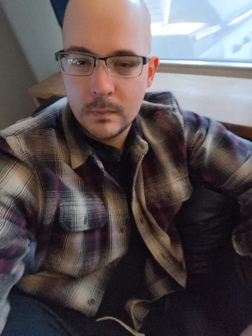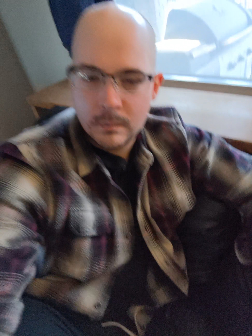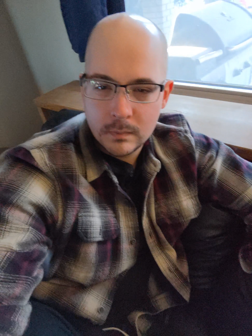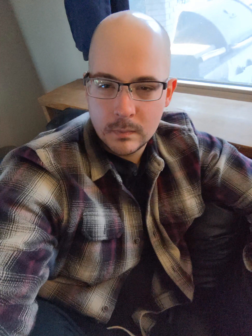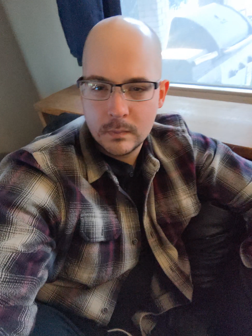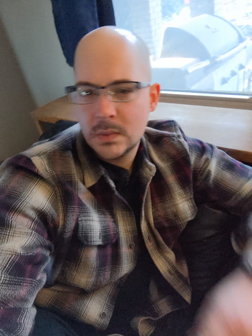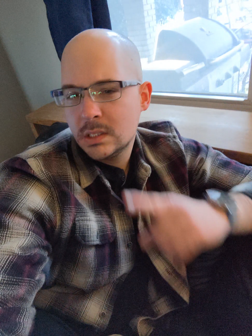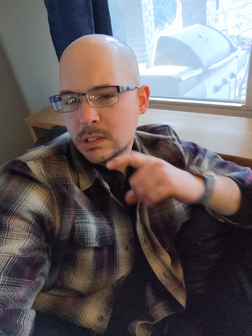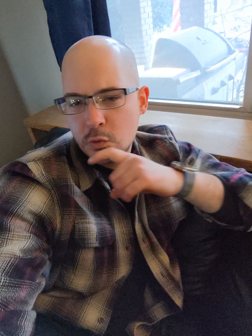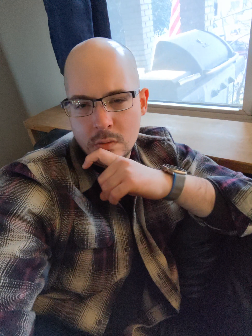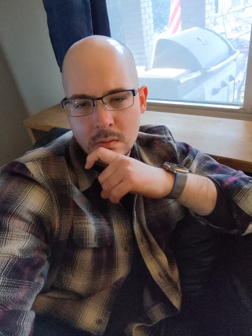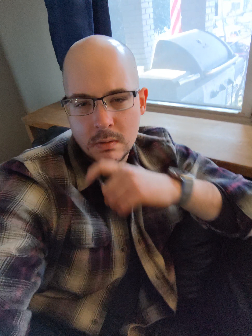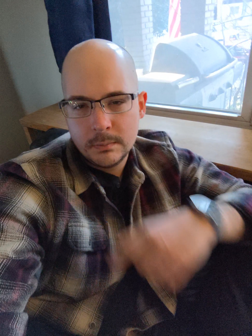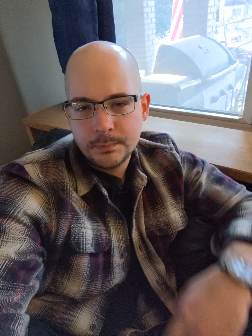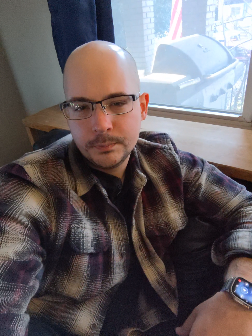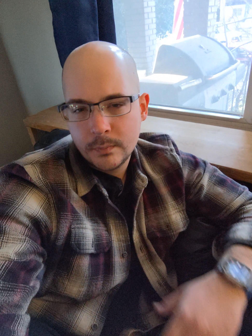cereal